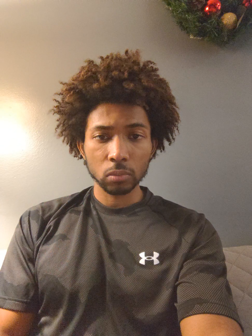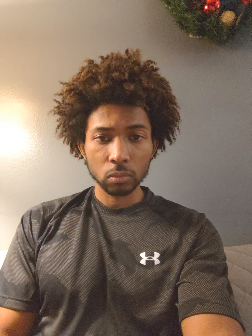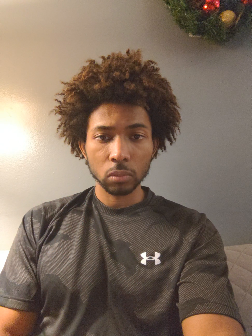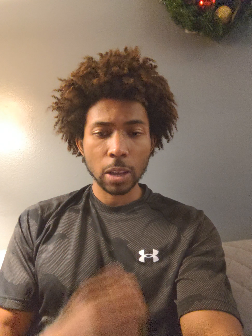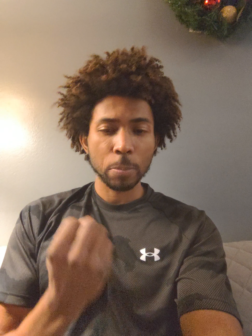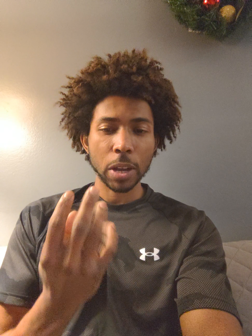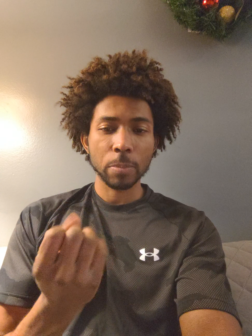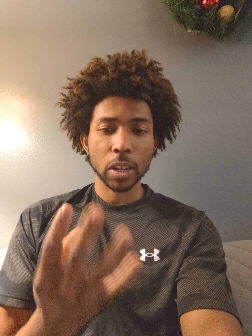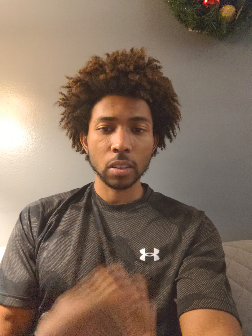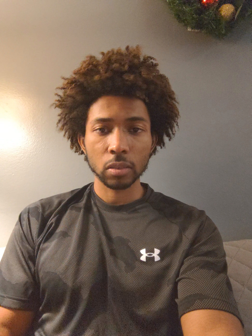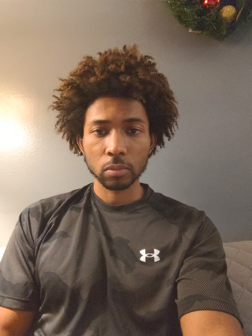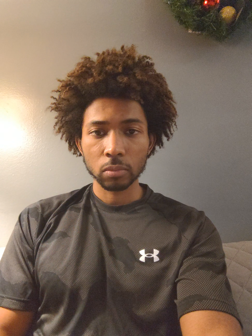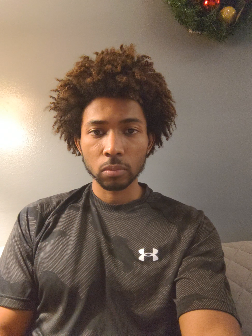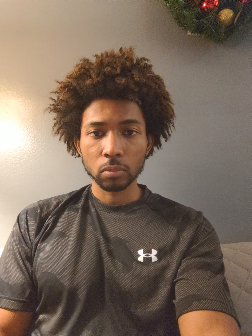many